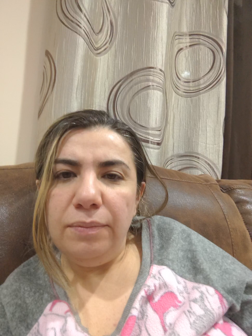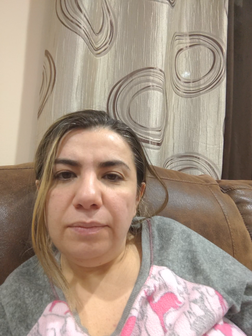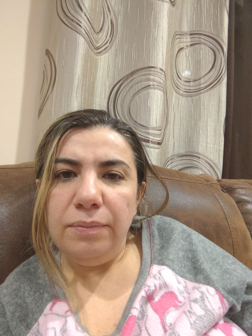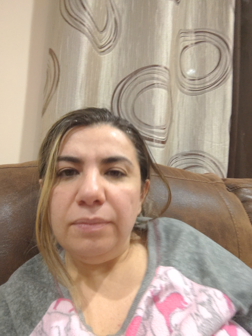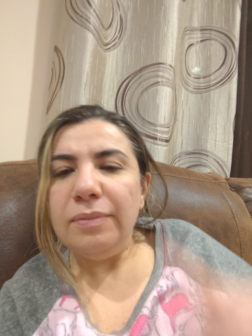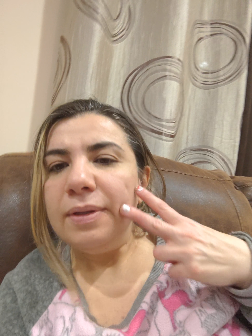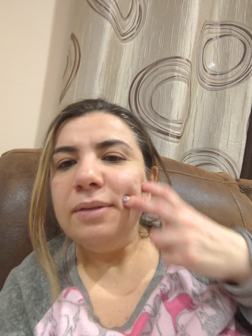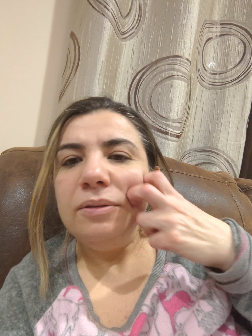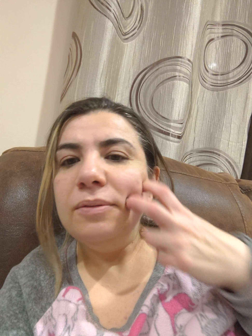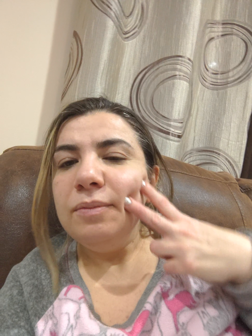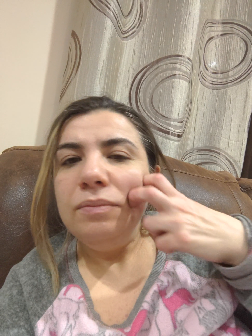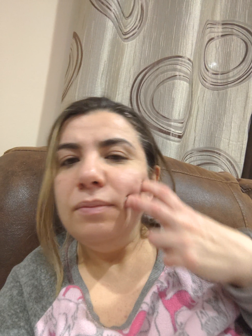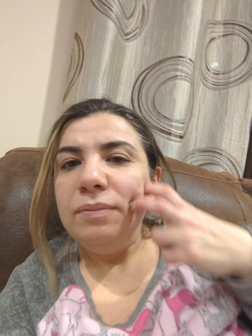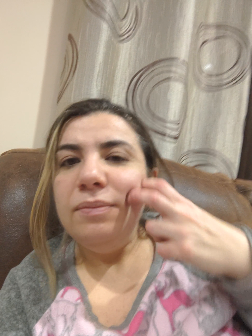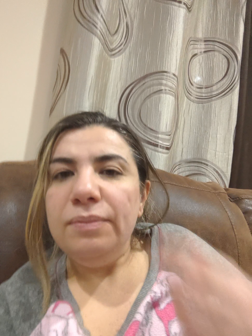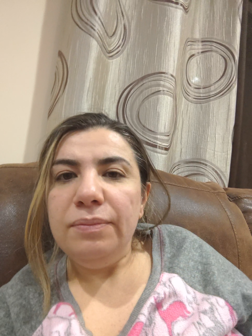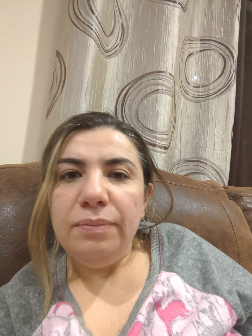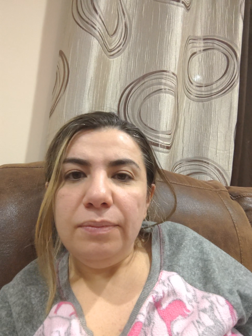gum